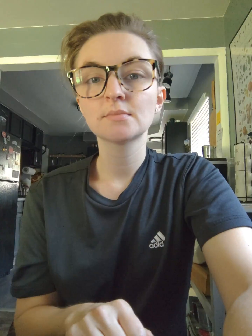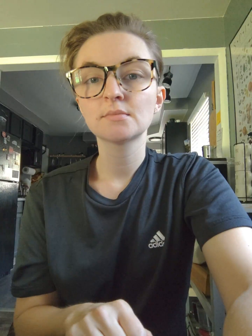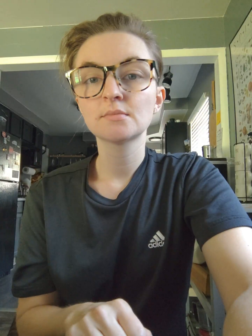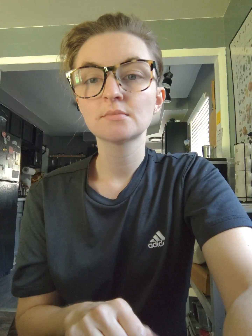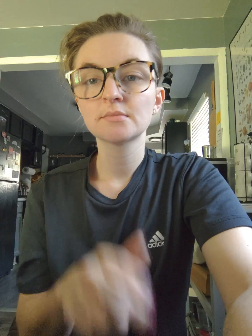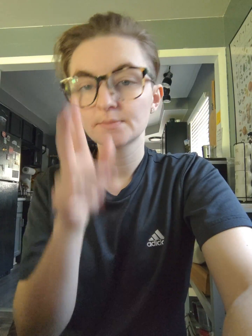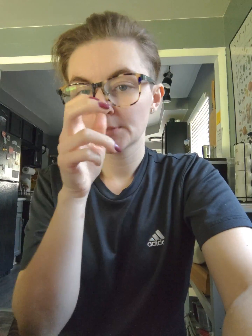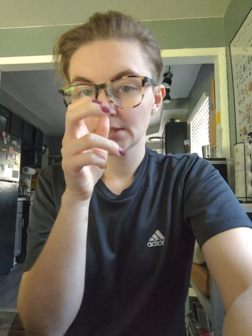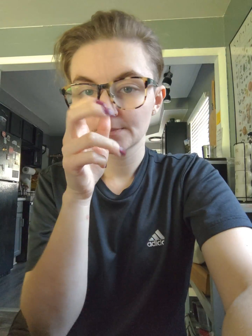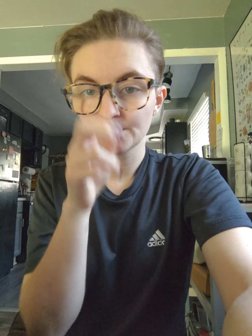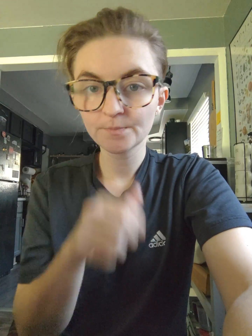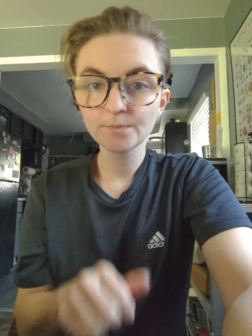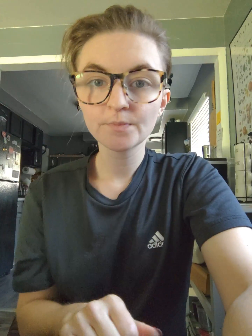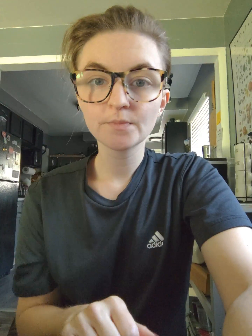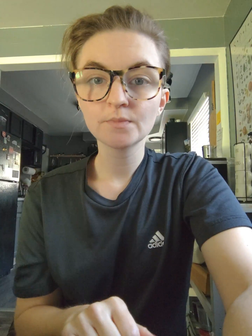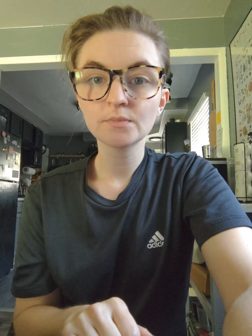ant